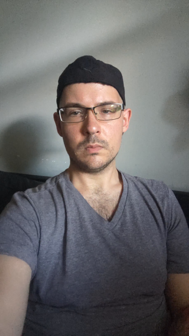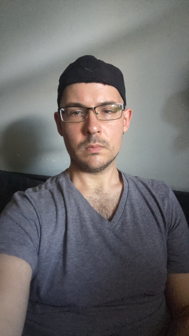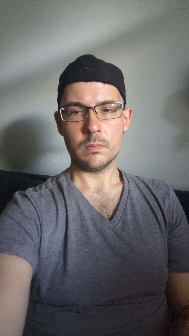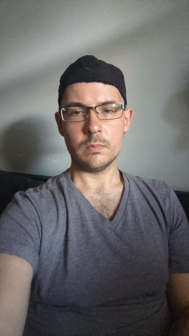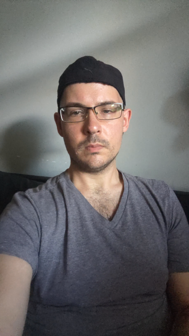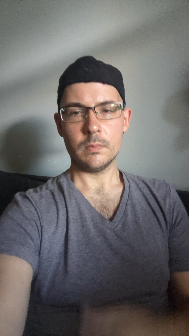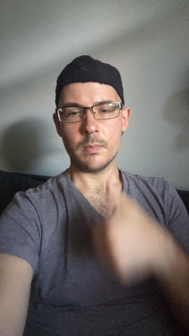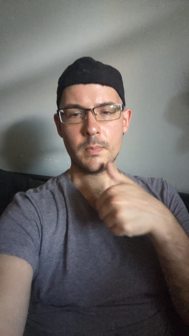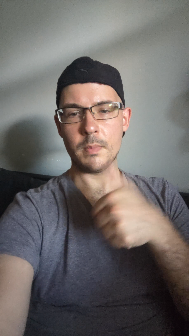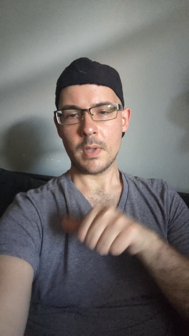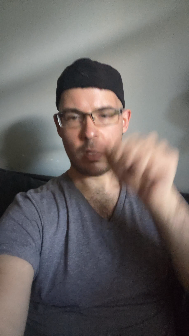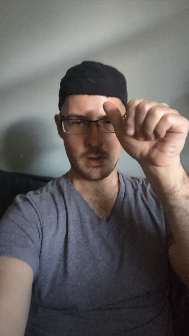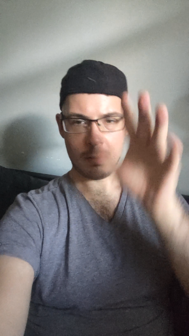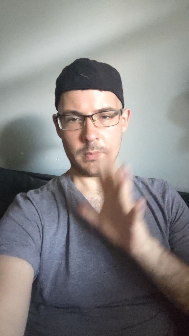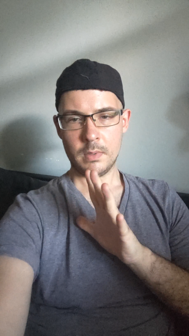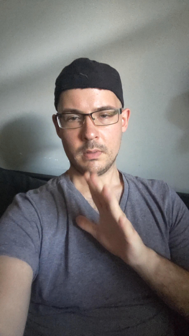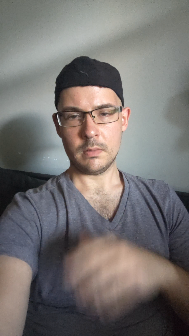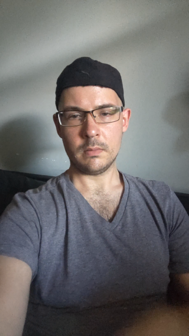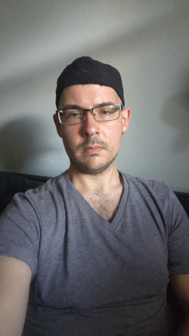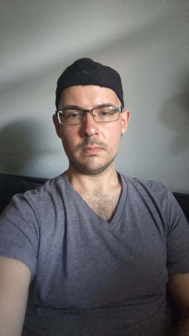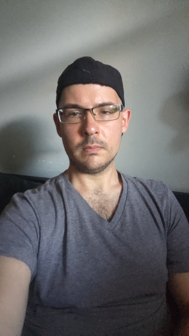mailman